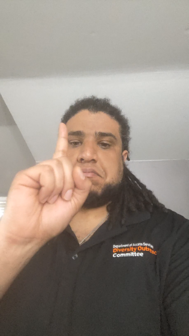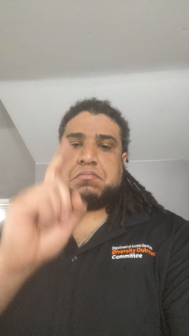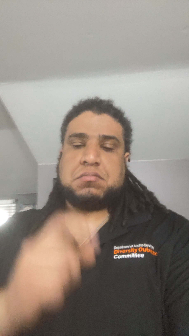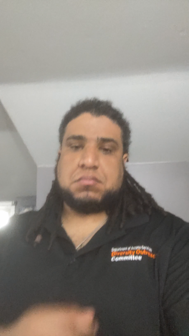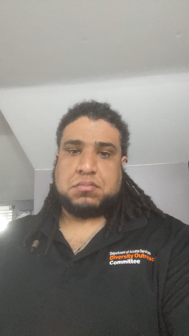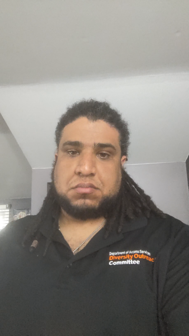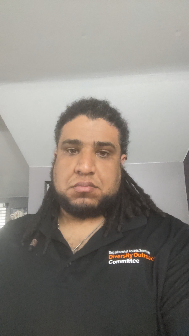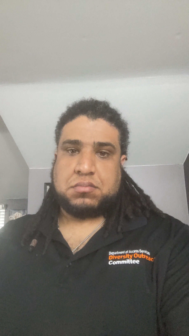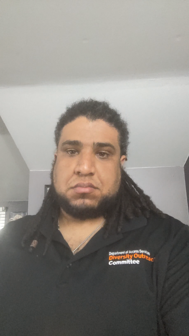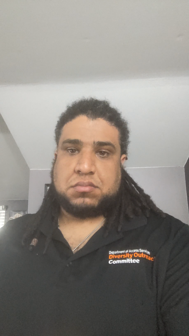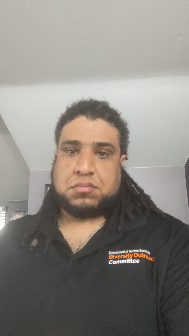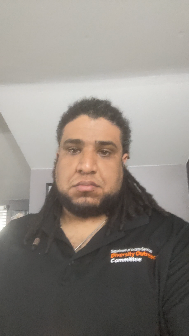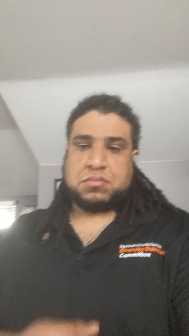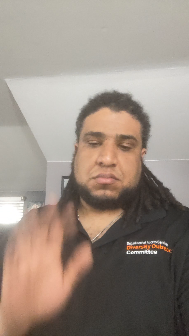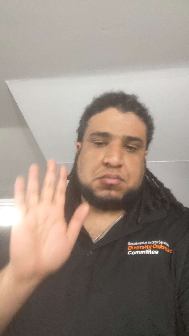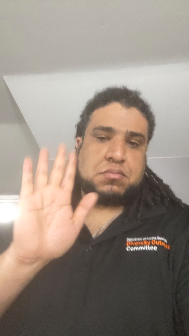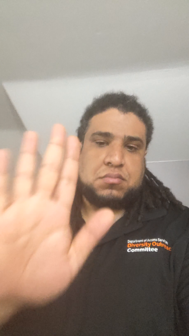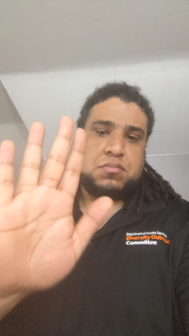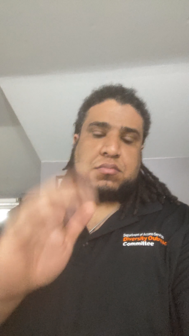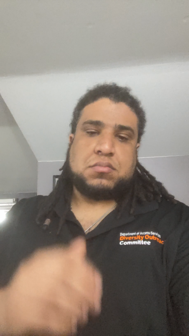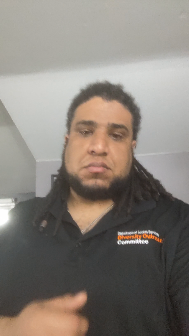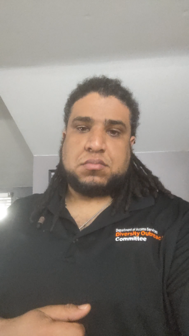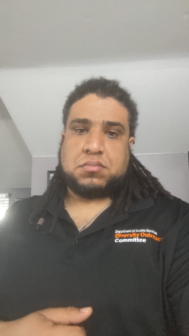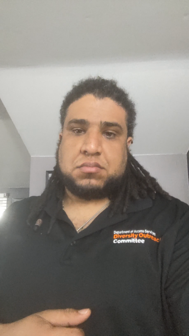push